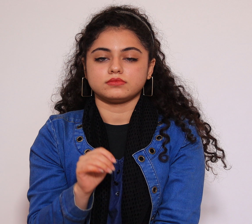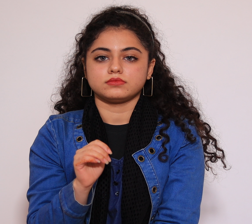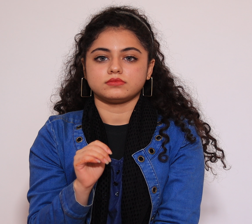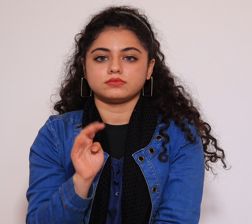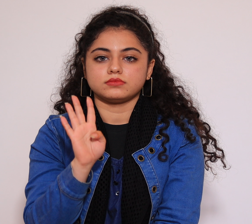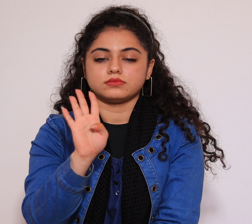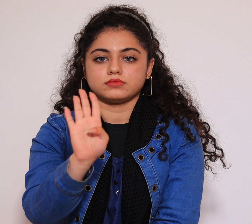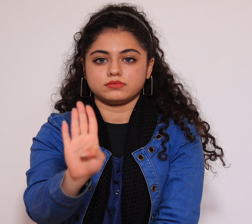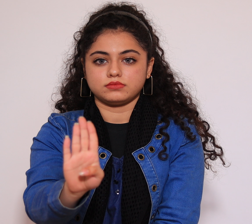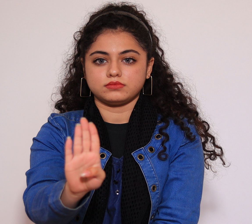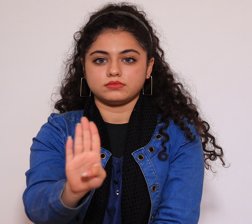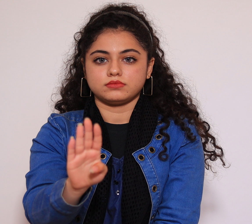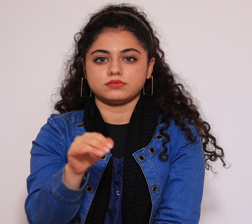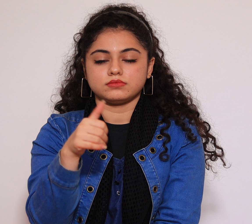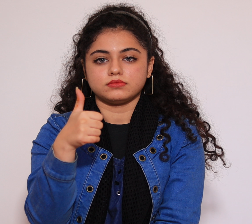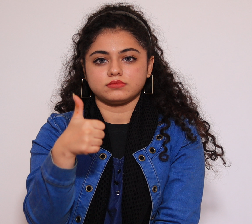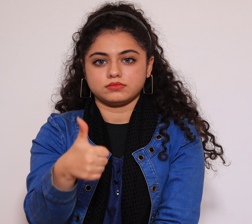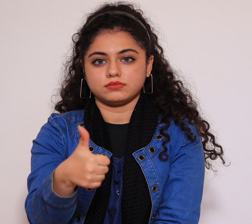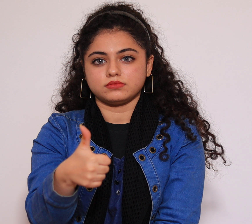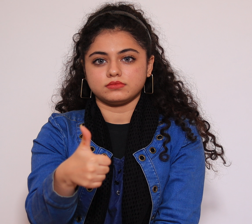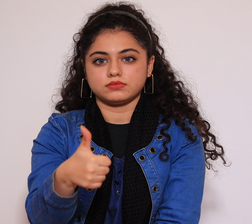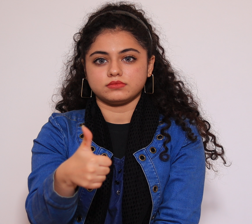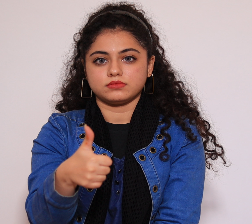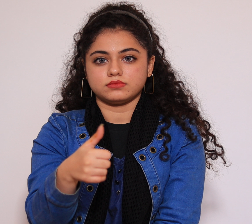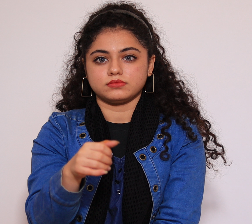best